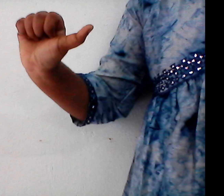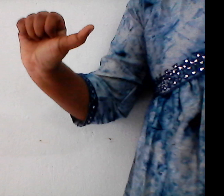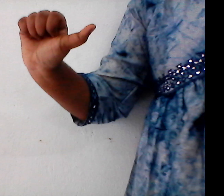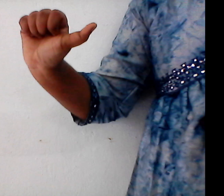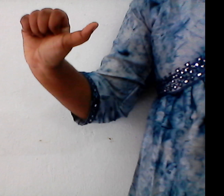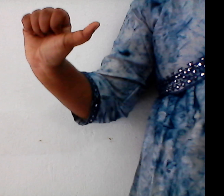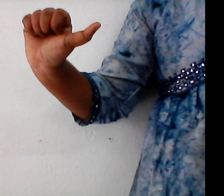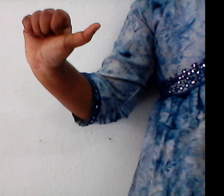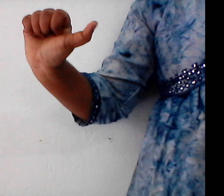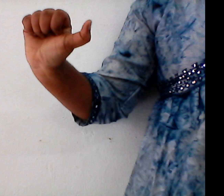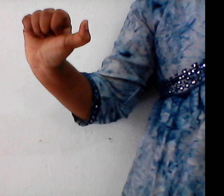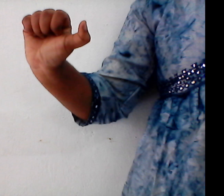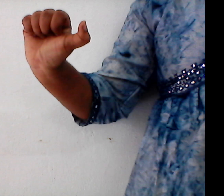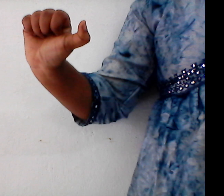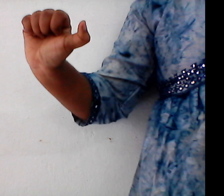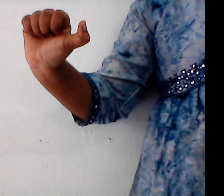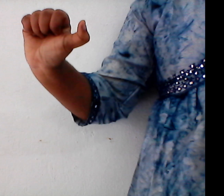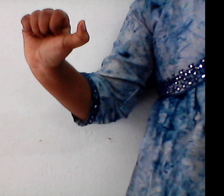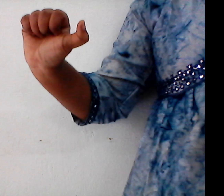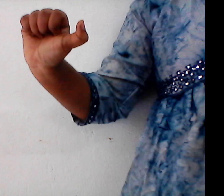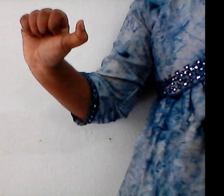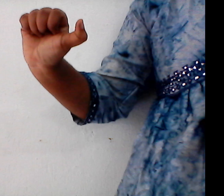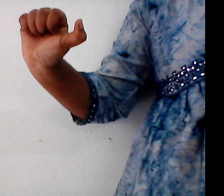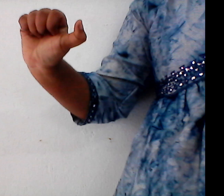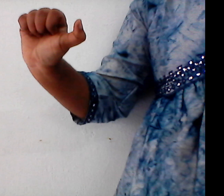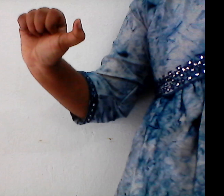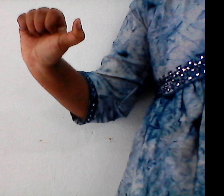ഏ